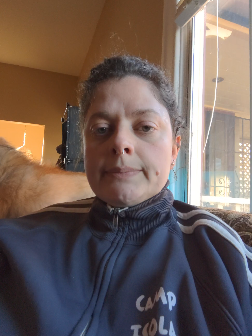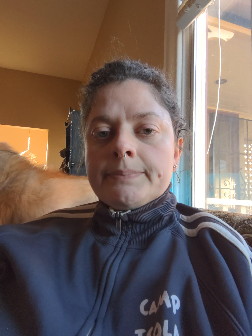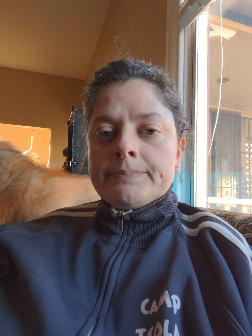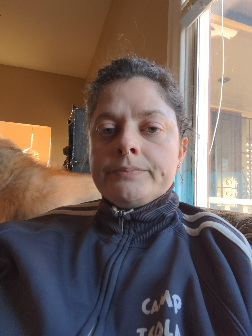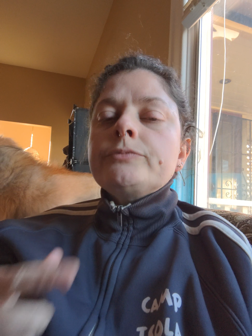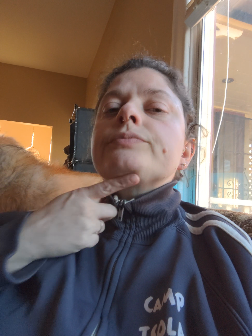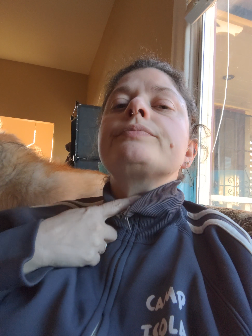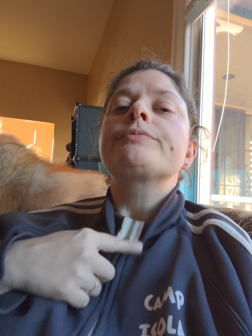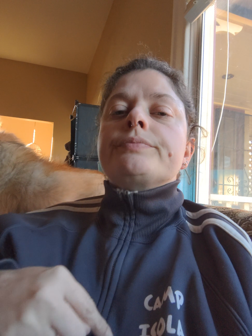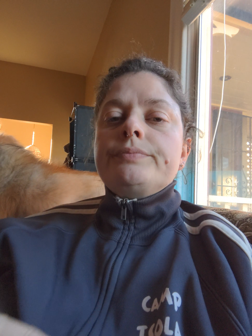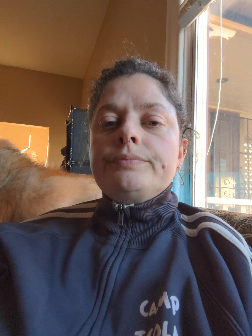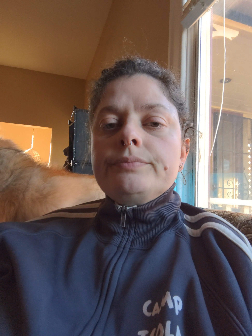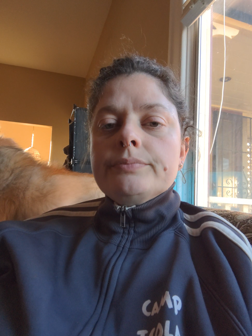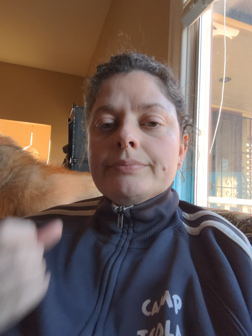thirsty